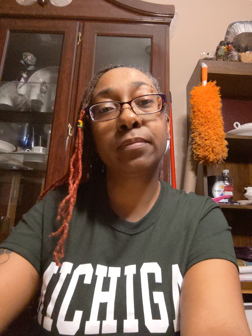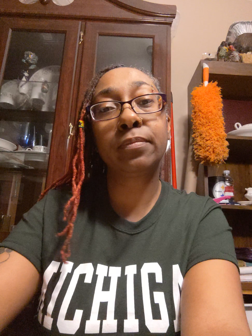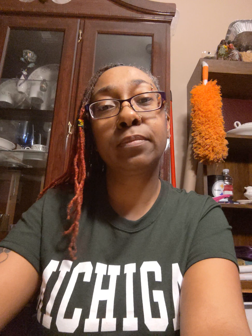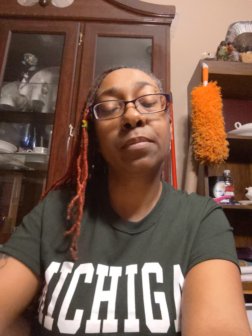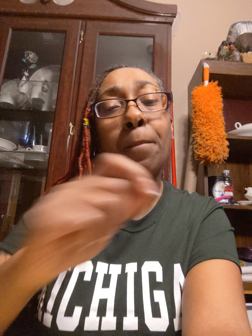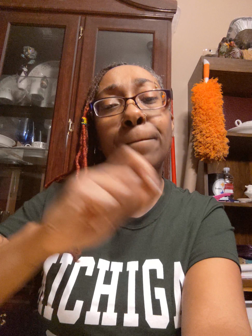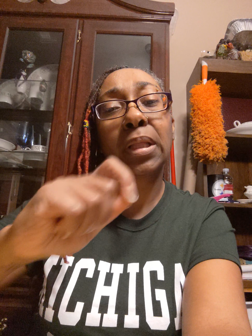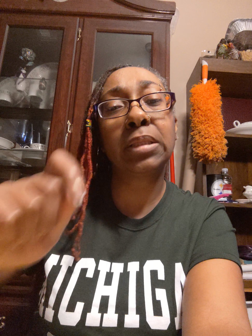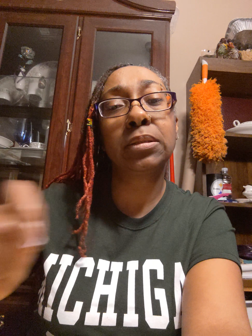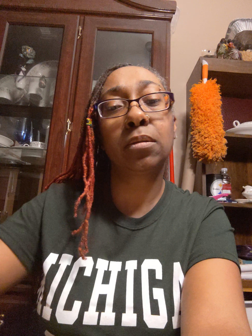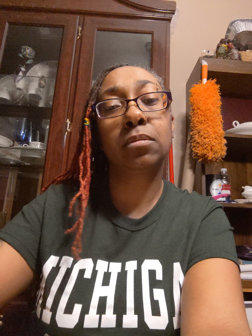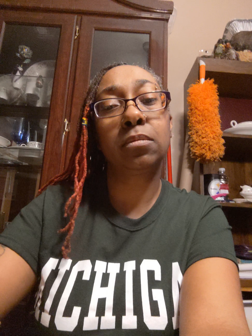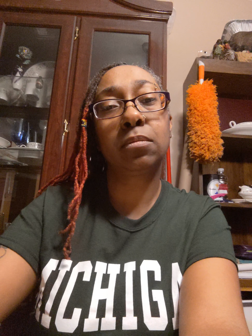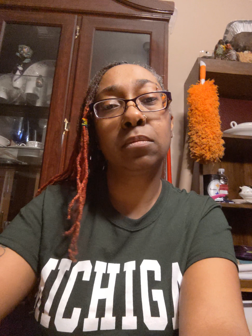pencil